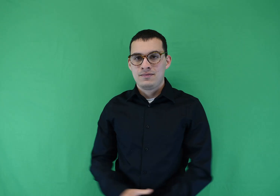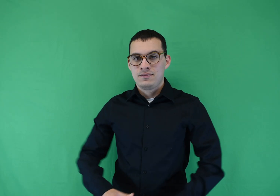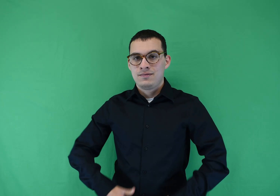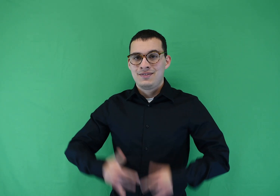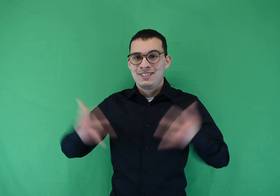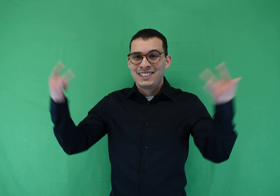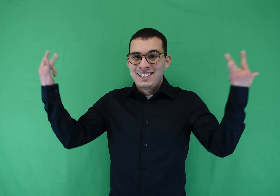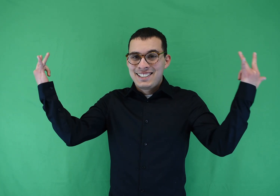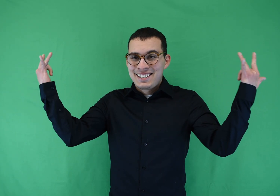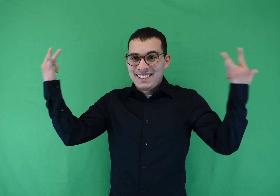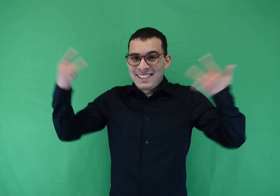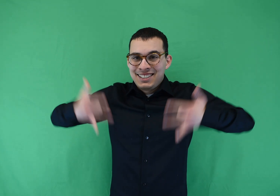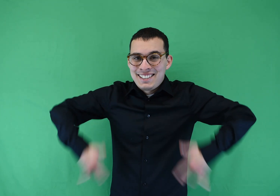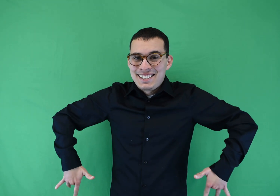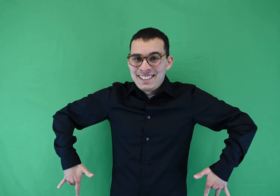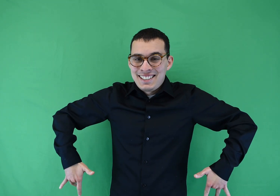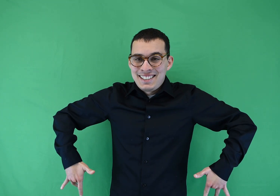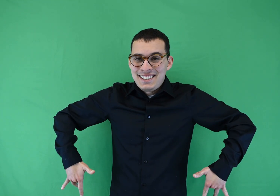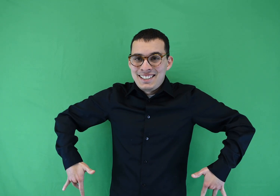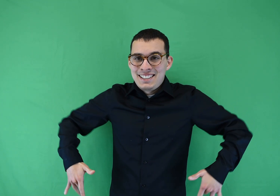dolor